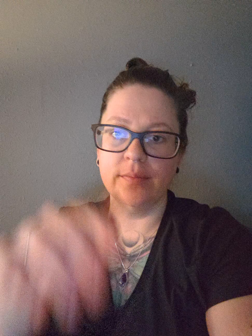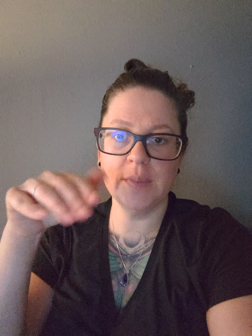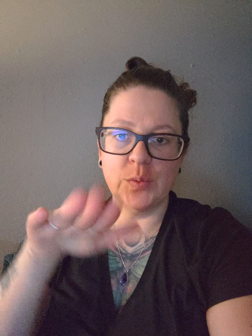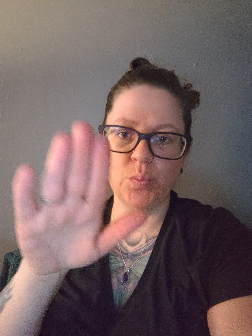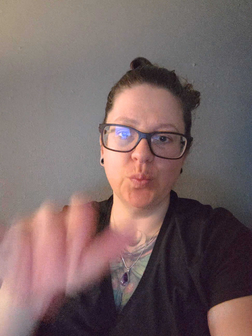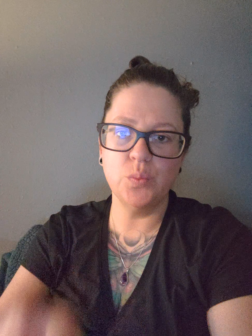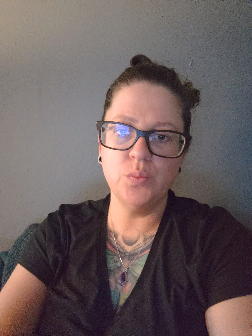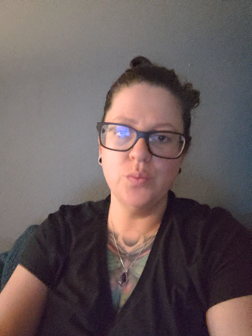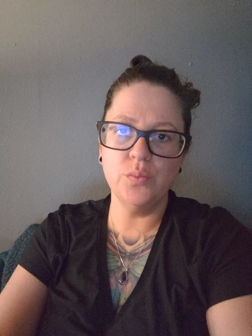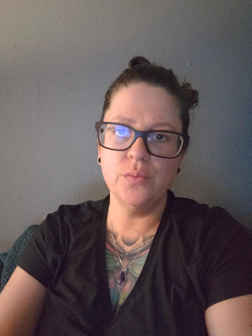into